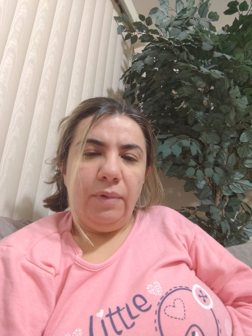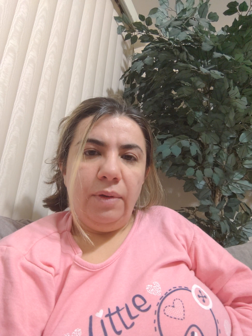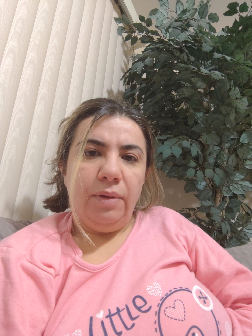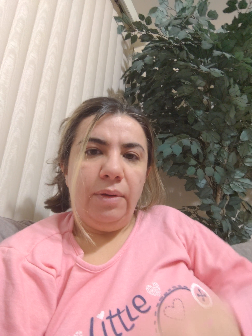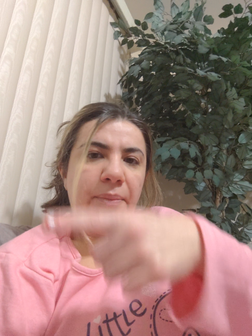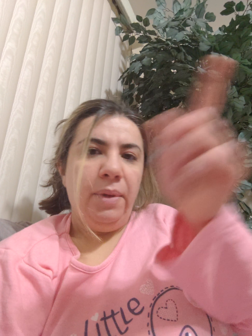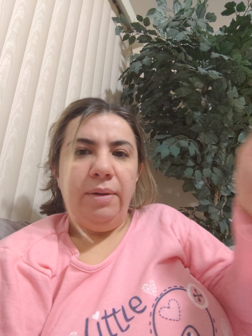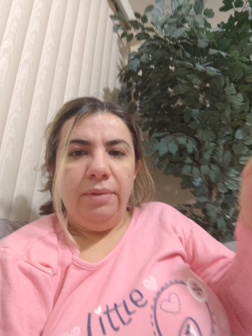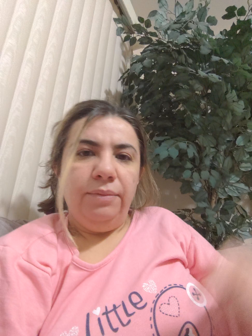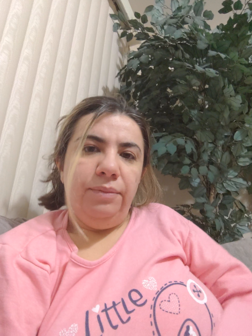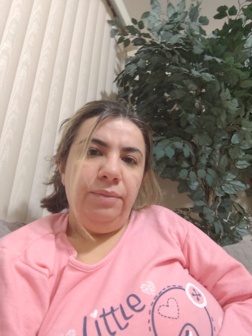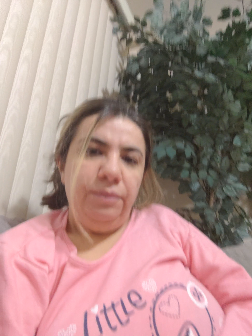he/she/it